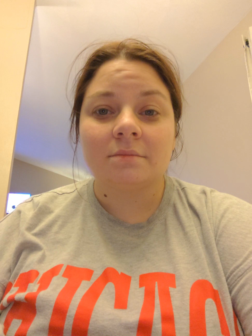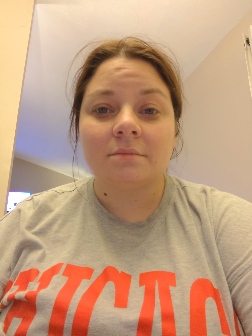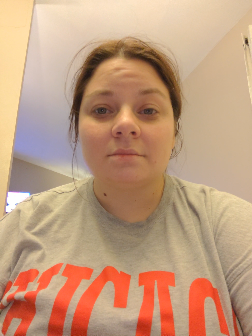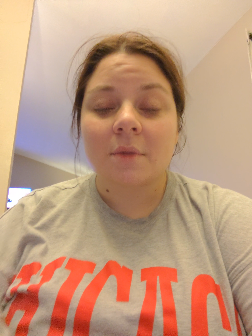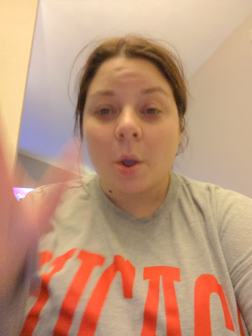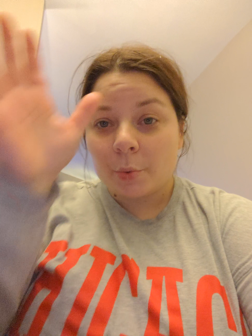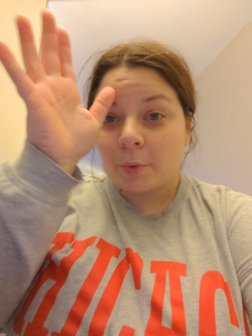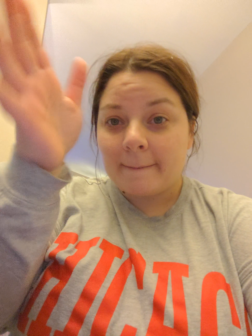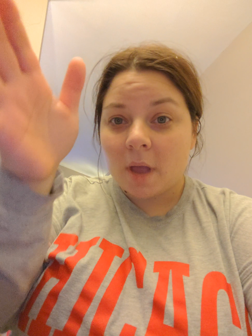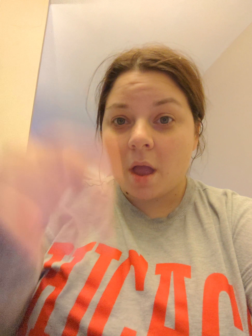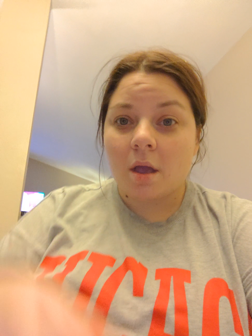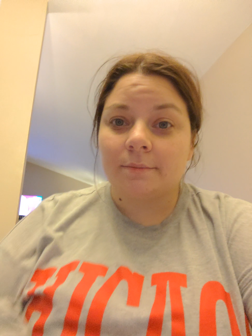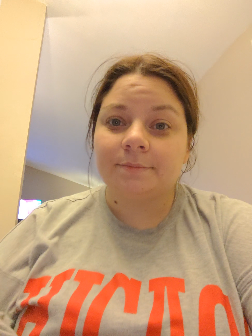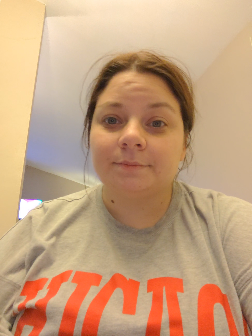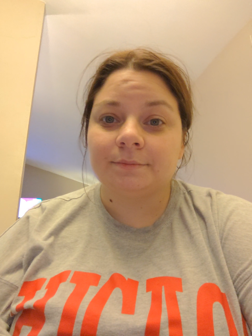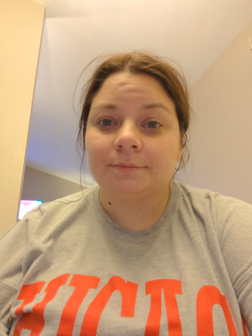grandpa